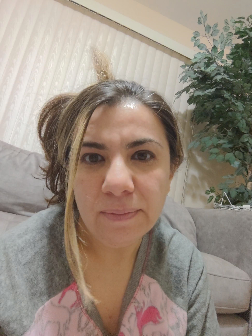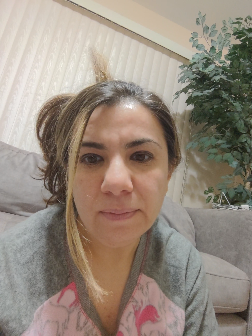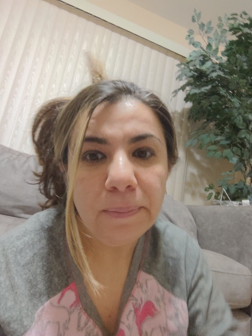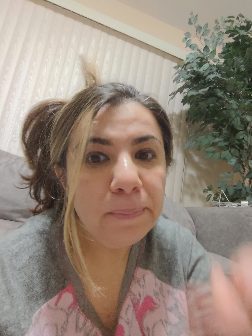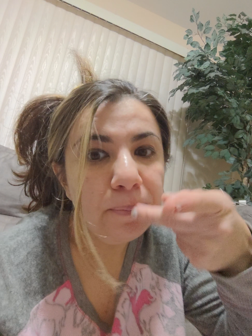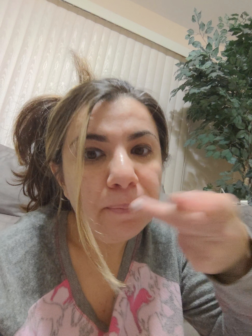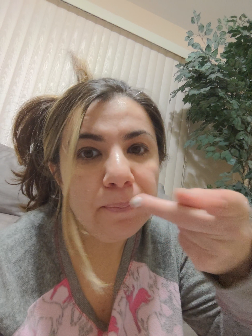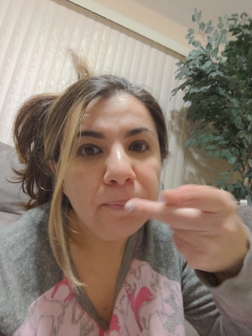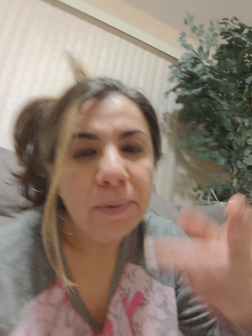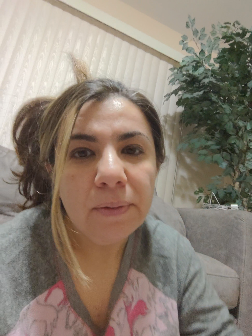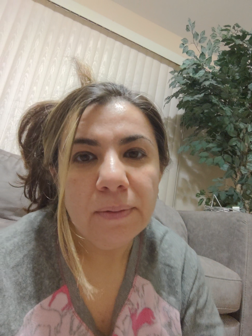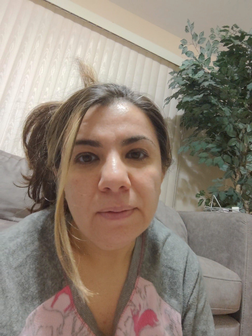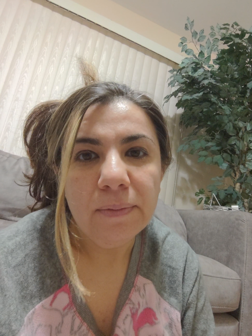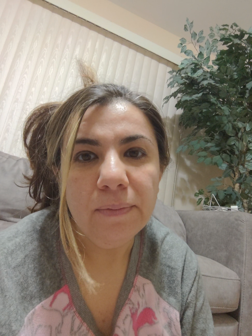pizza